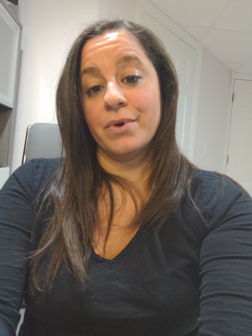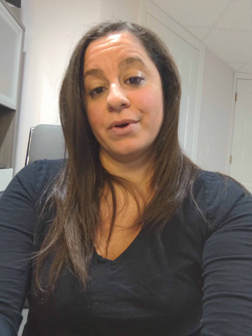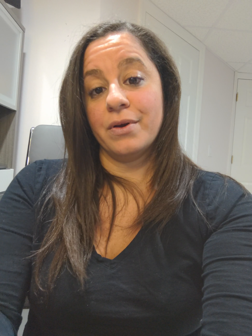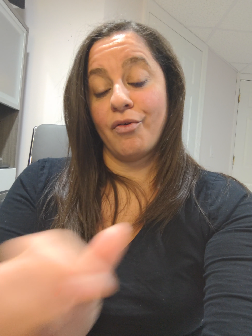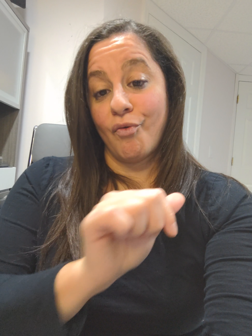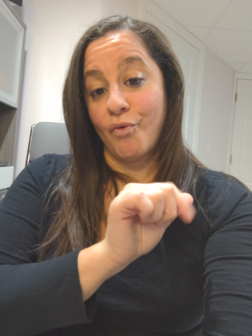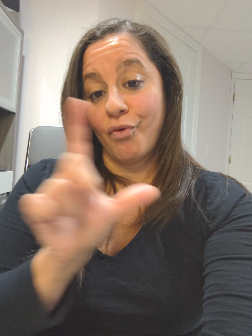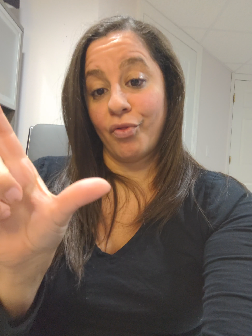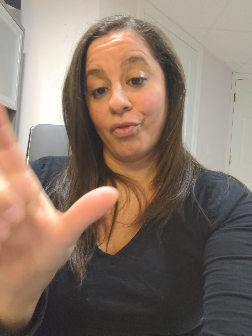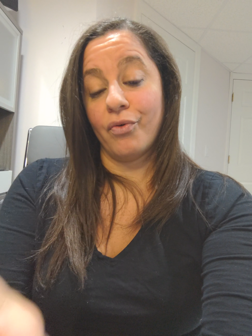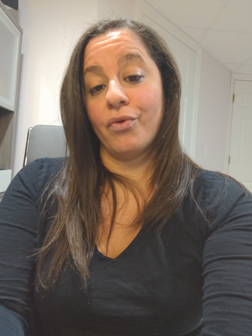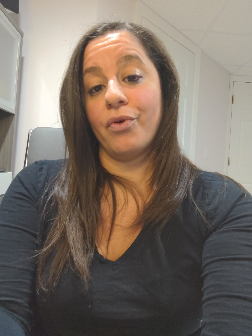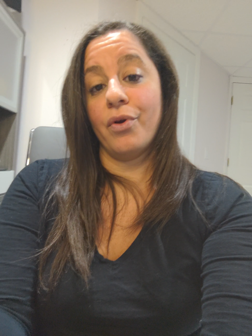all